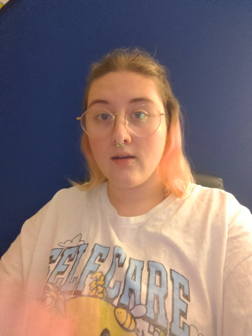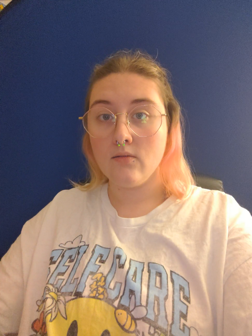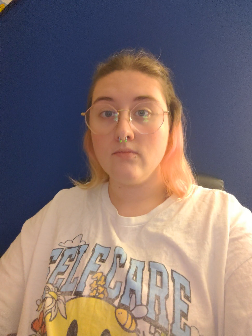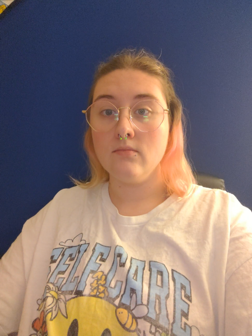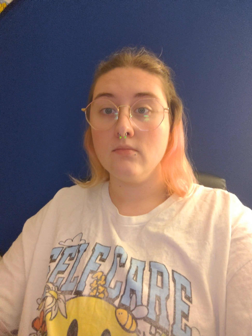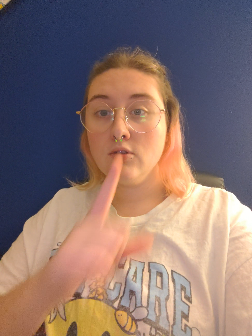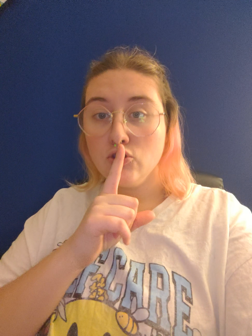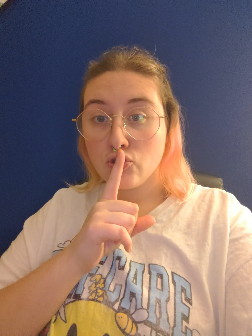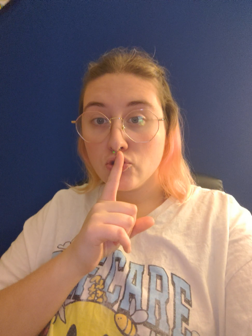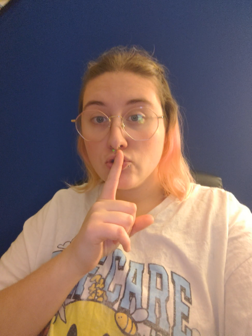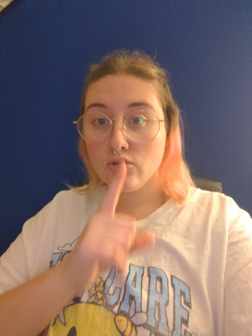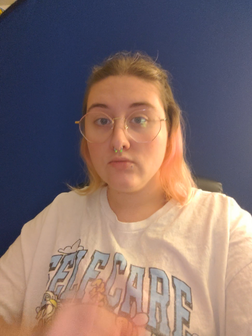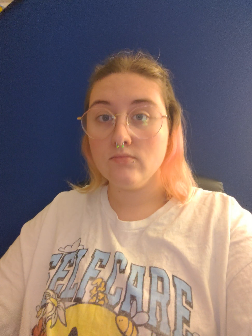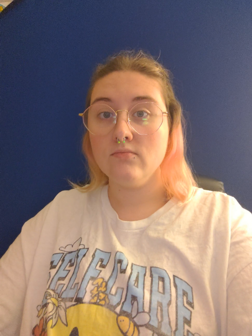shhh